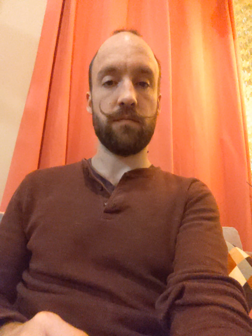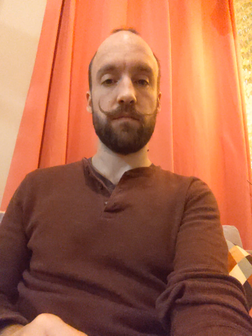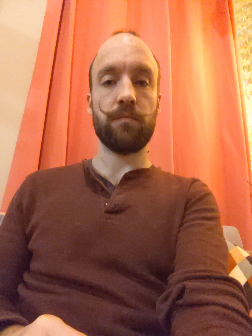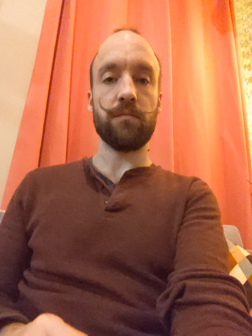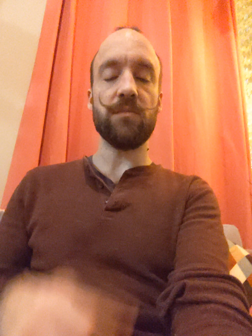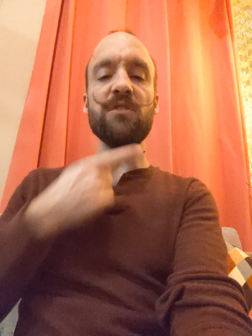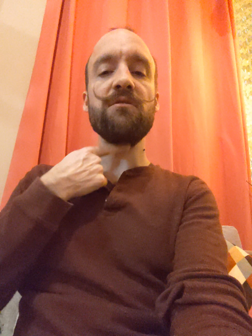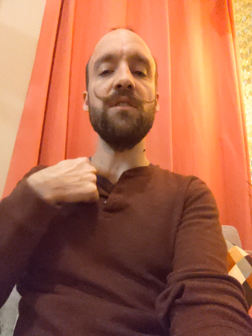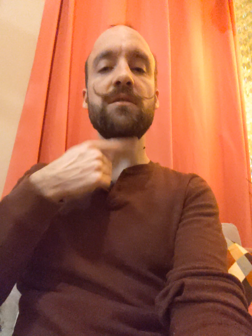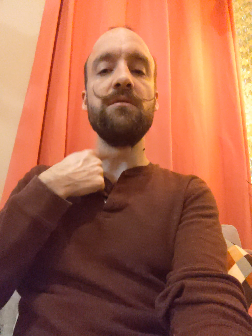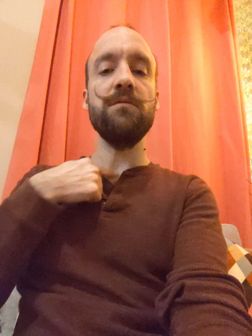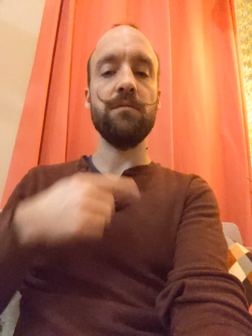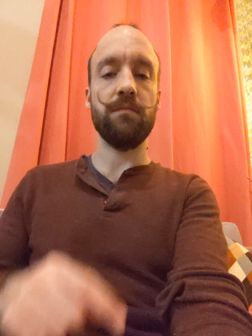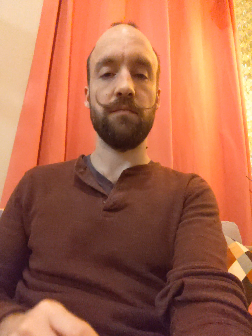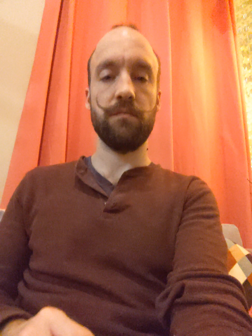thirsty